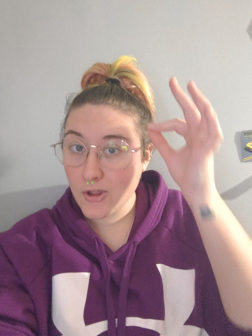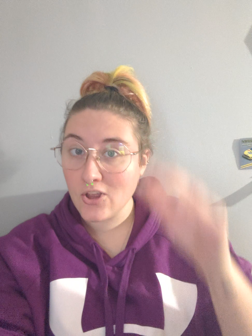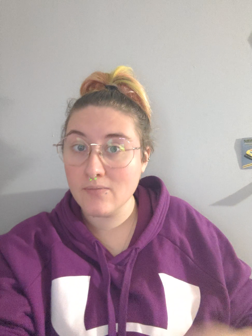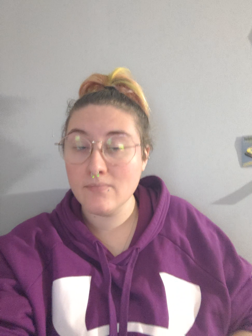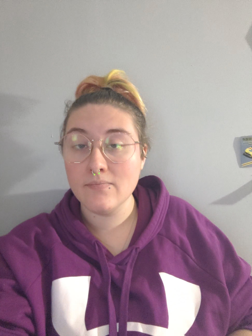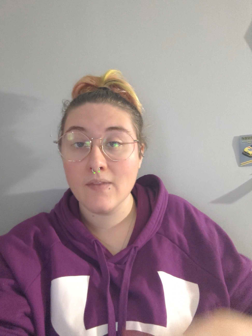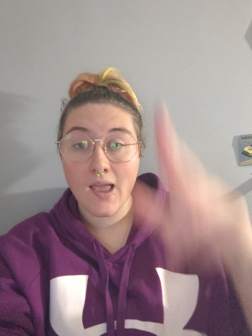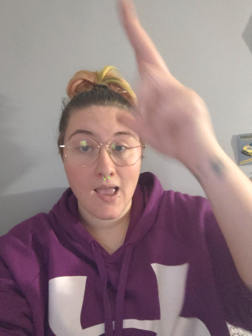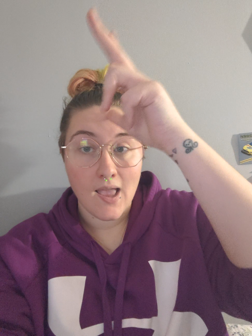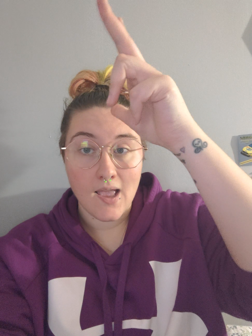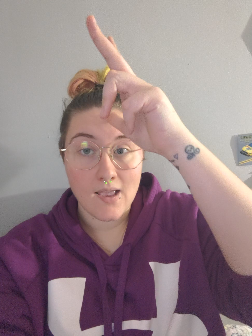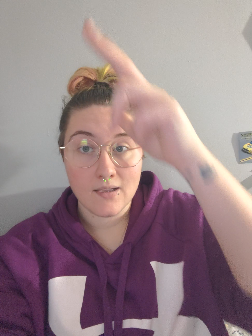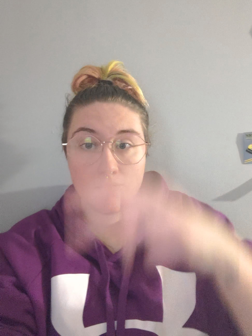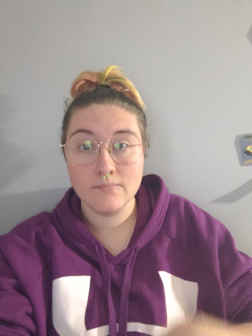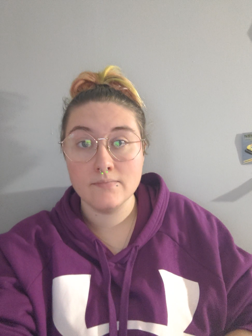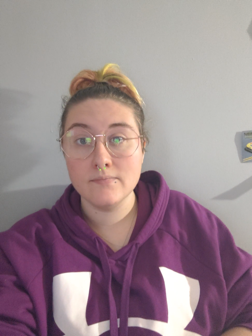hen